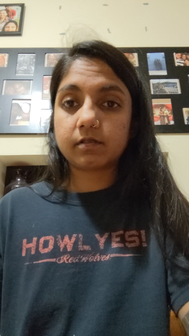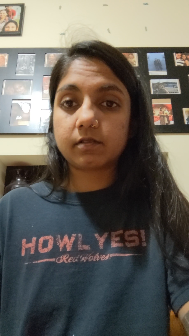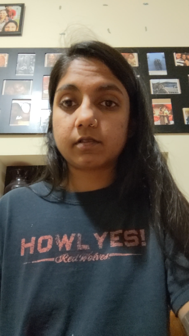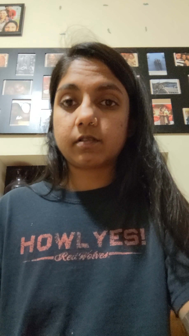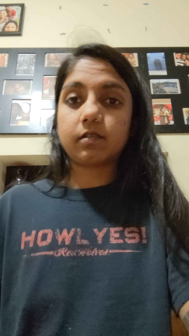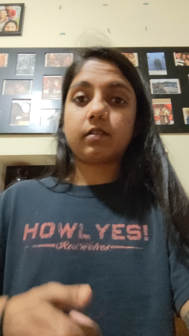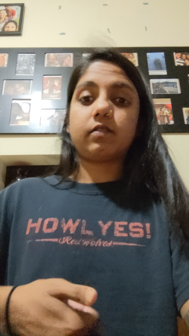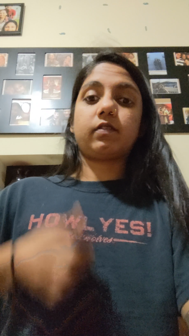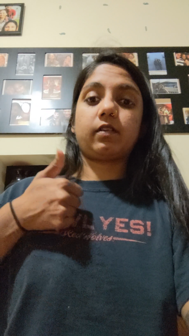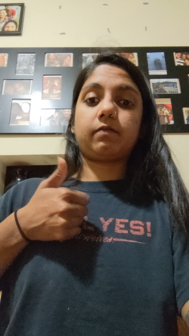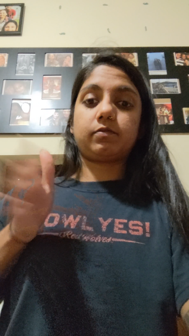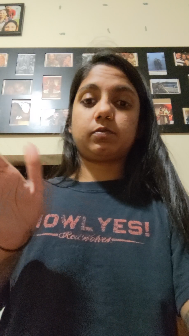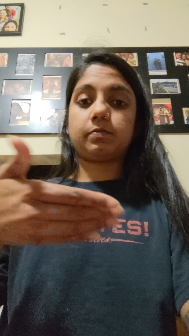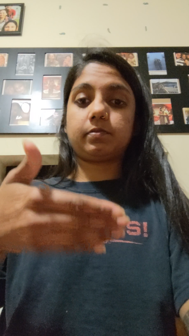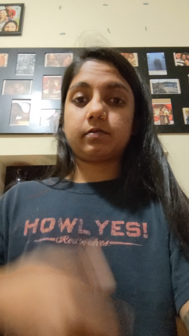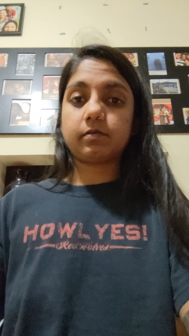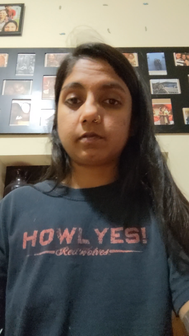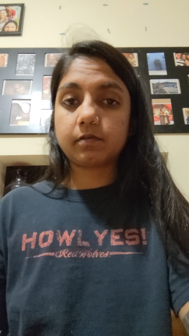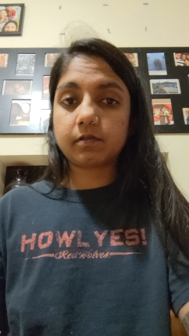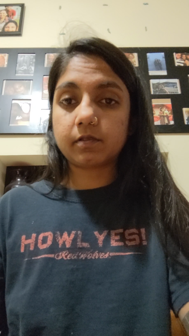living room